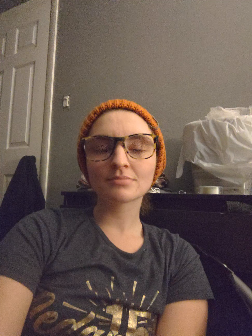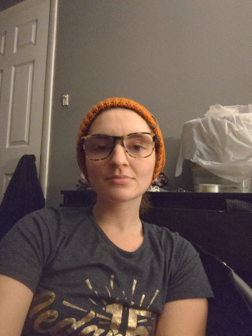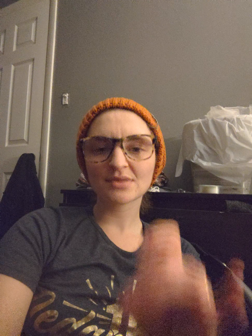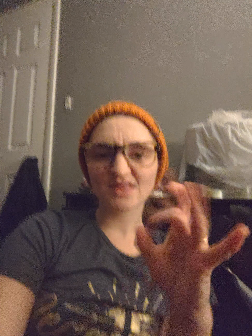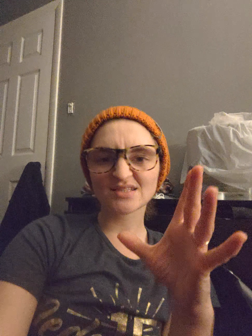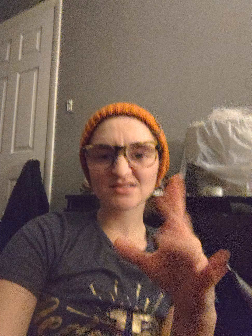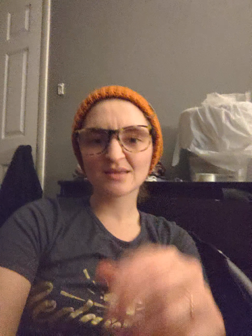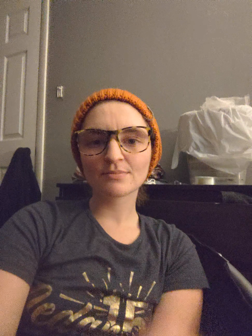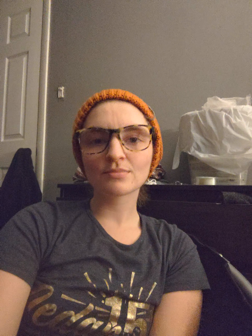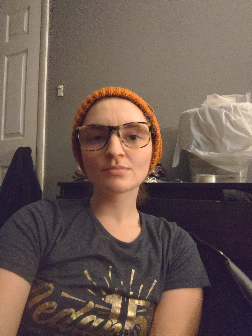hate